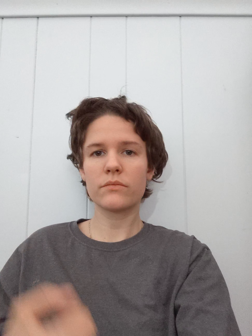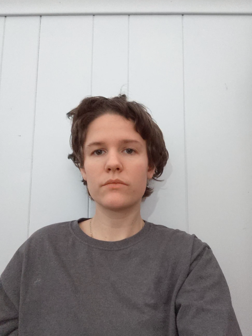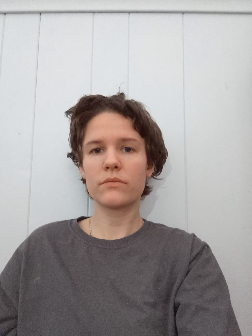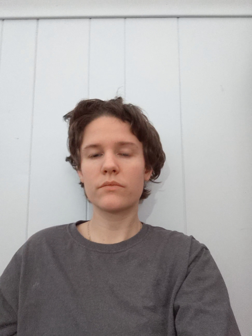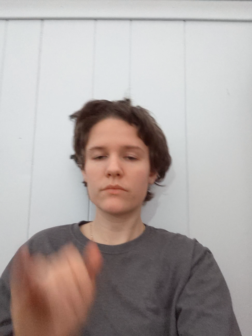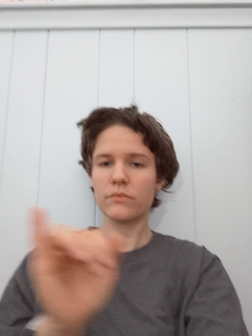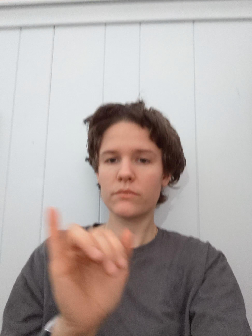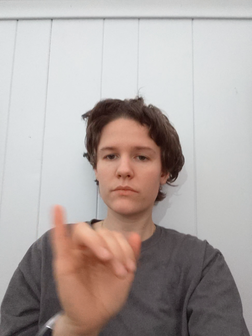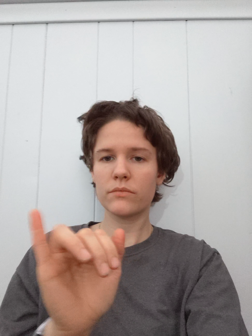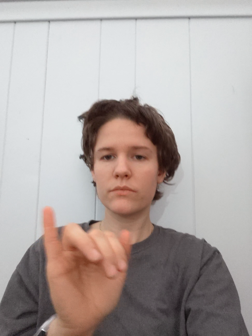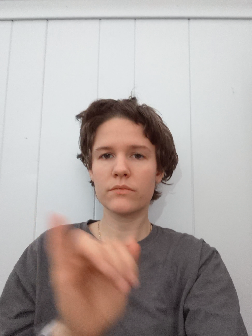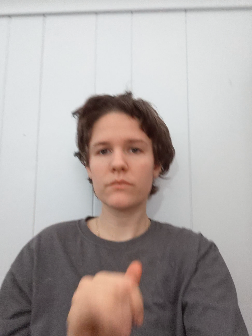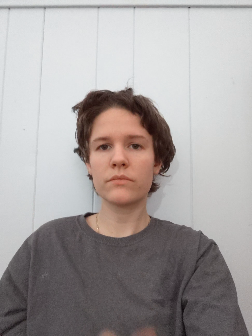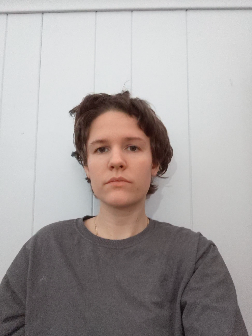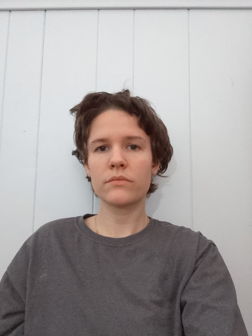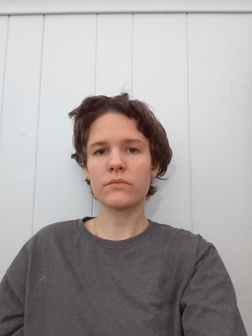same